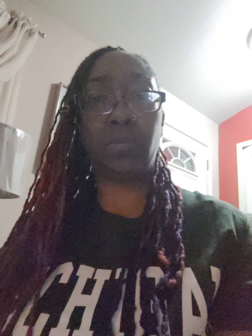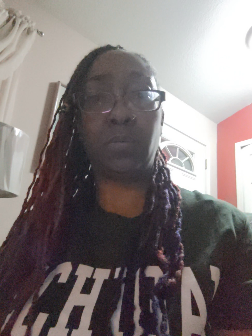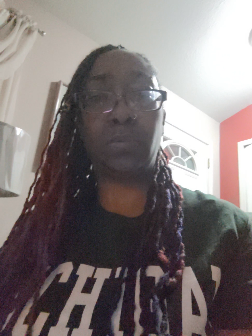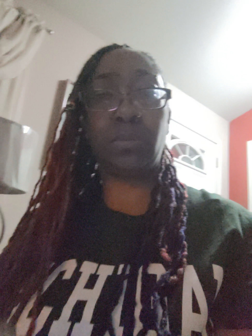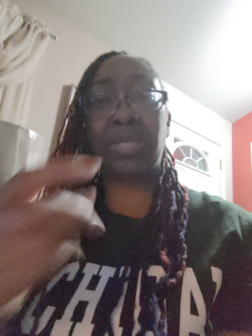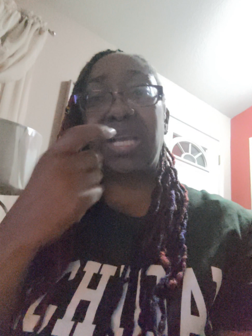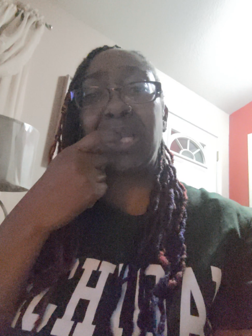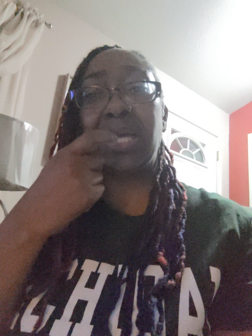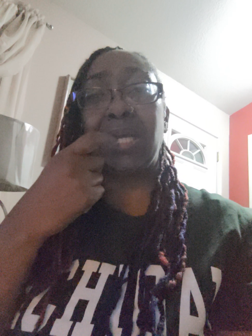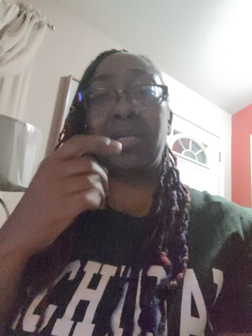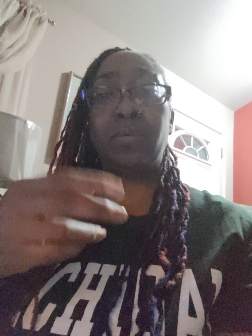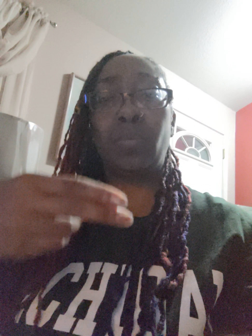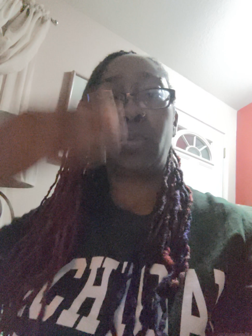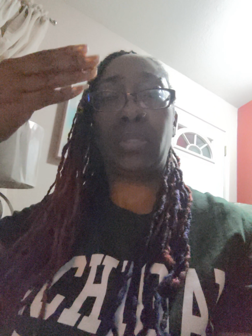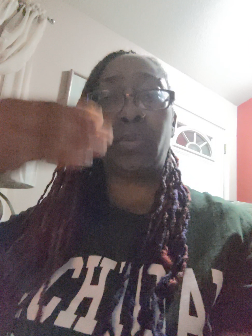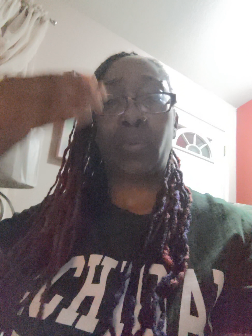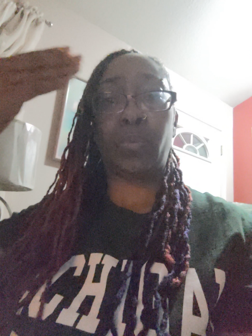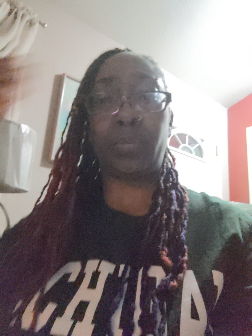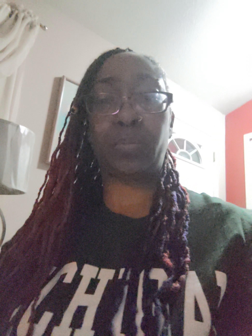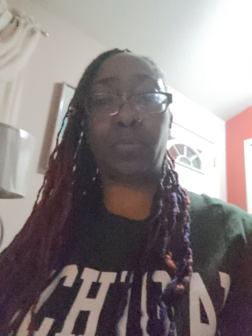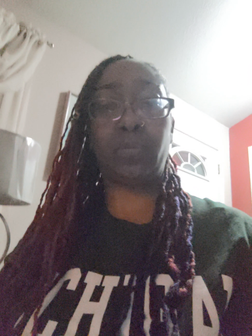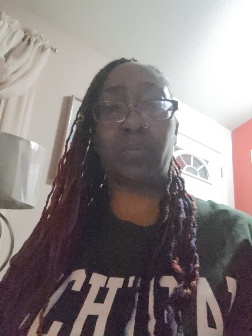window